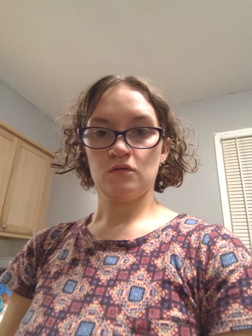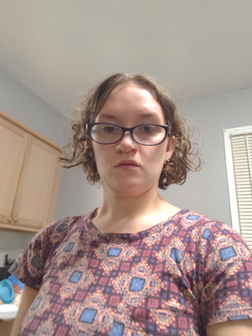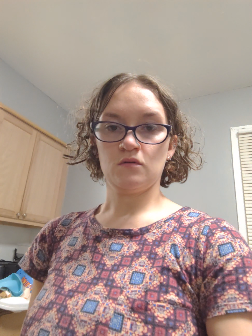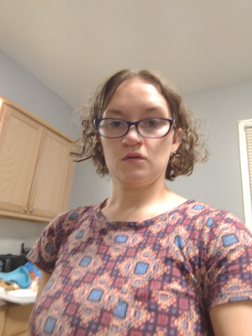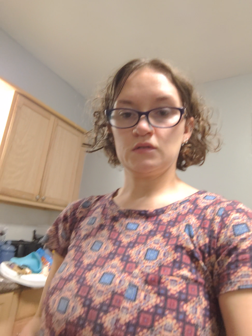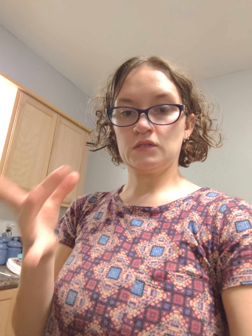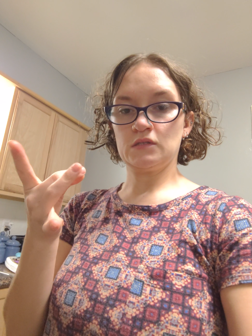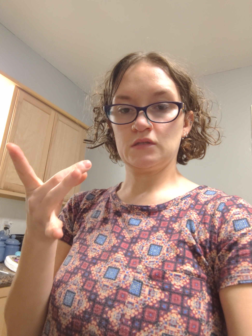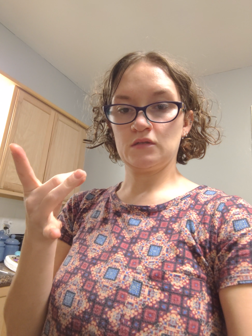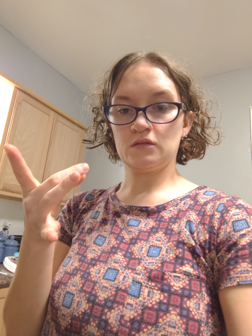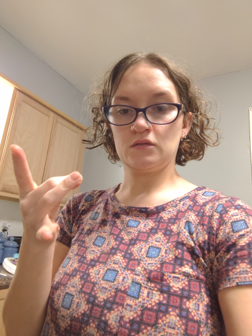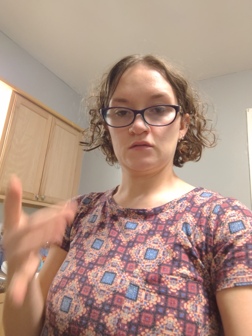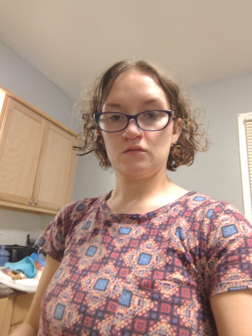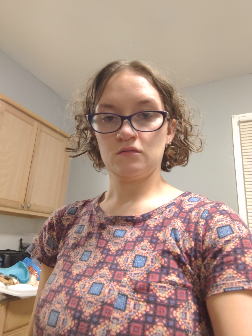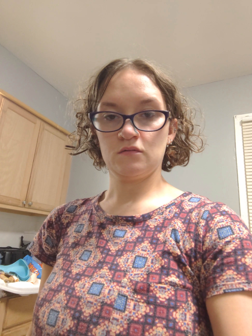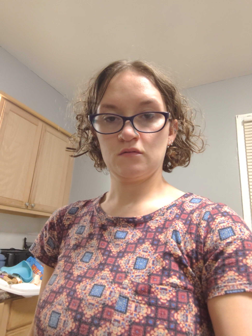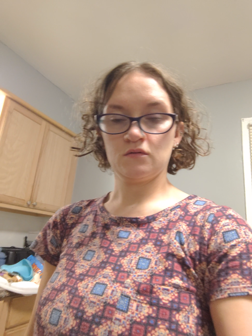sticky